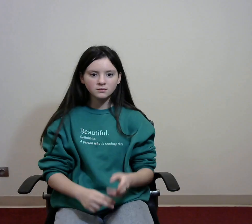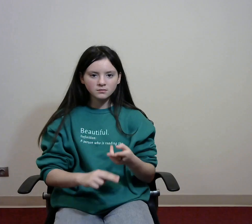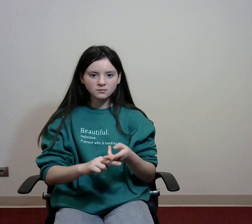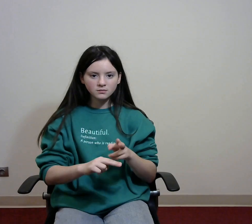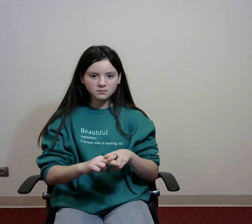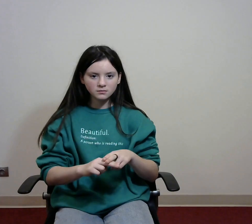bu